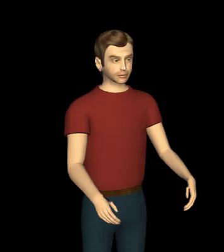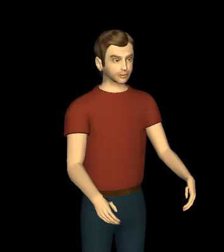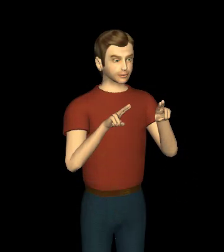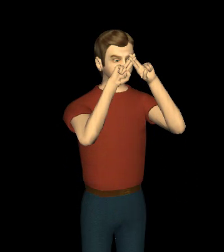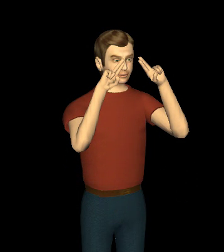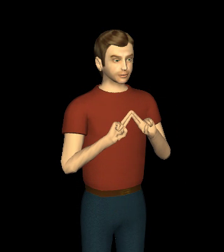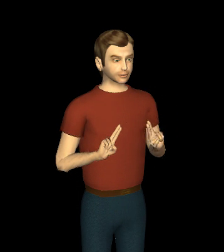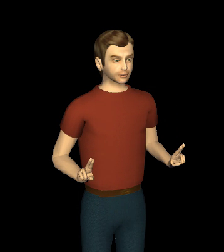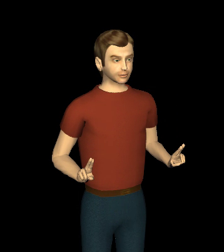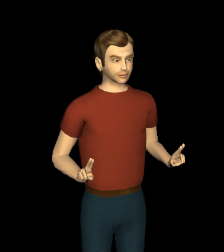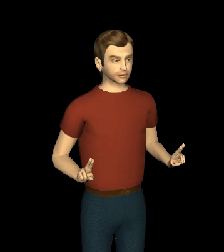دولي